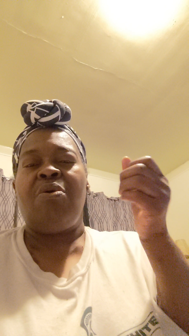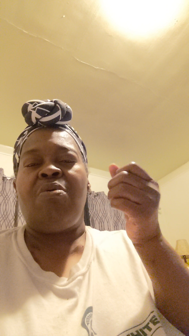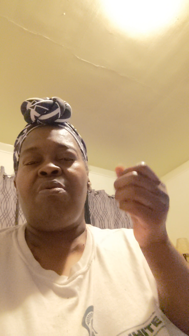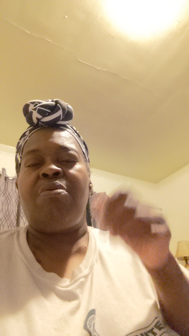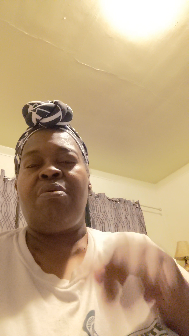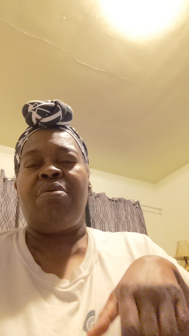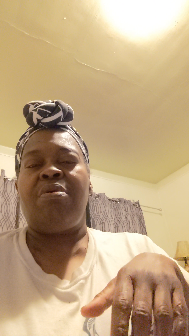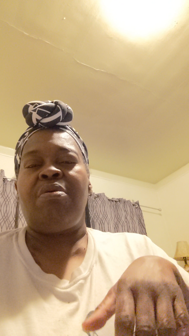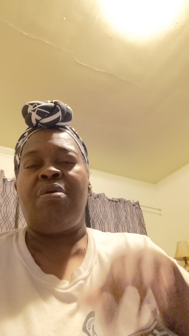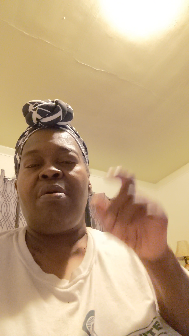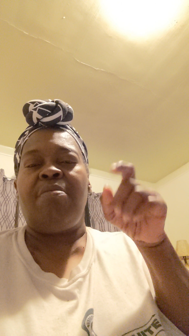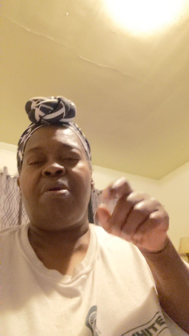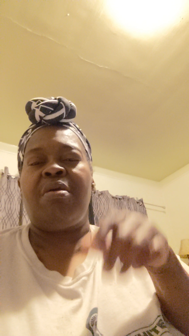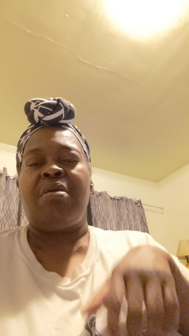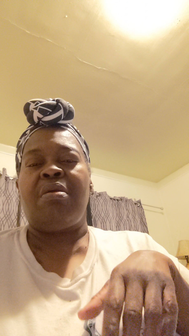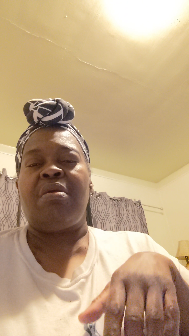must